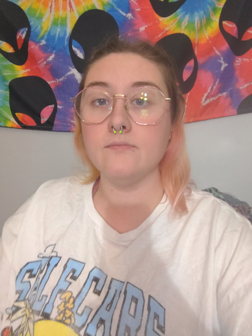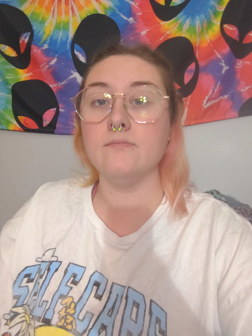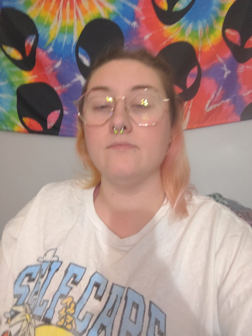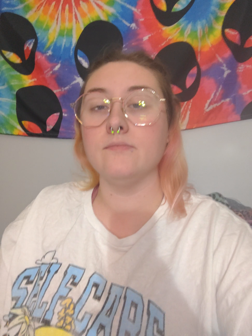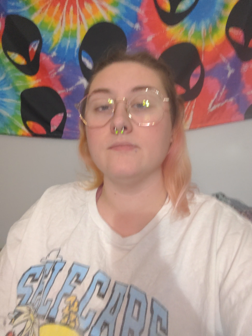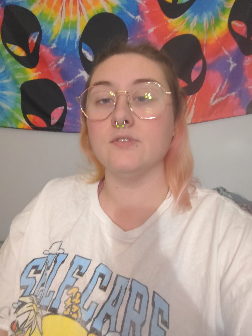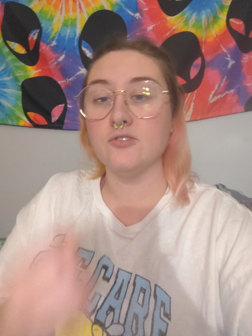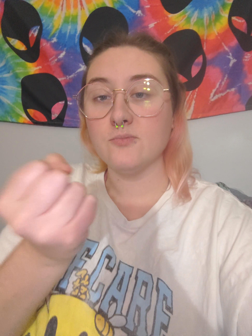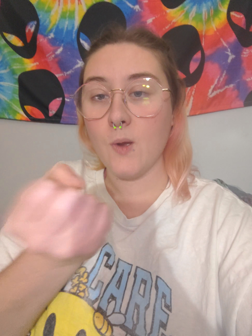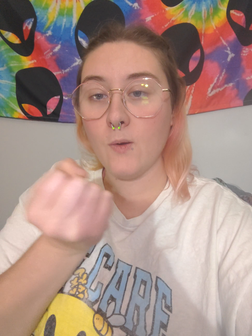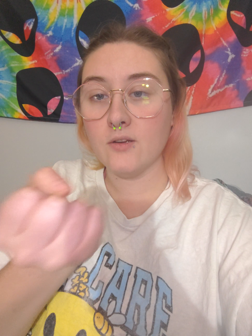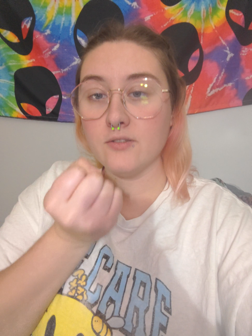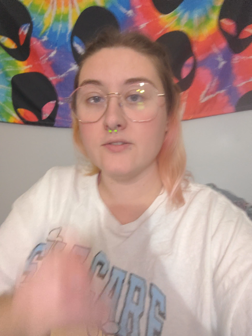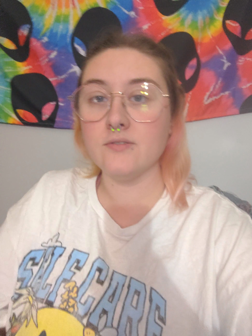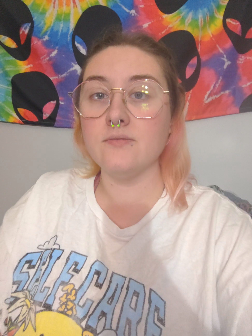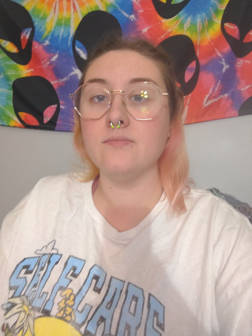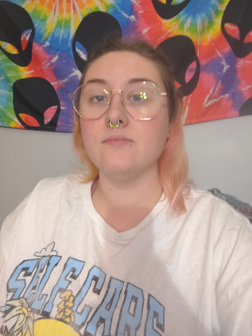drawer